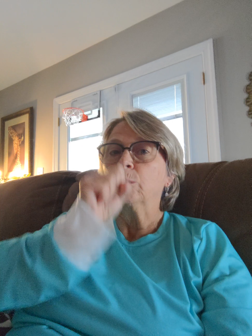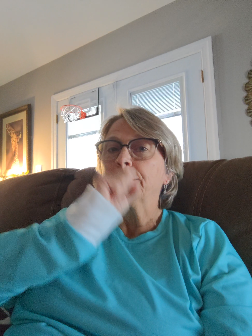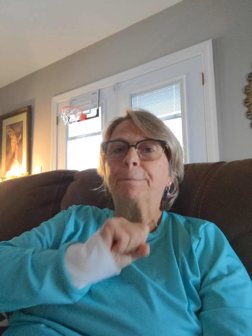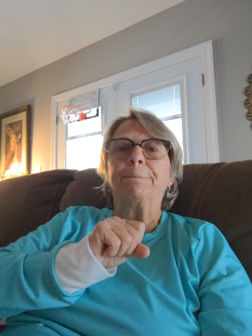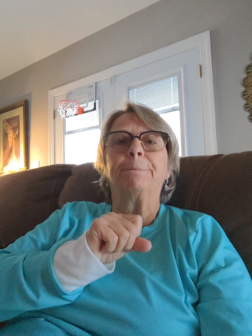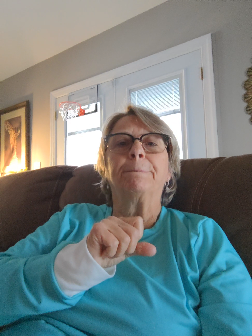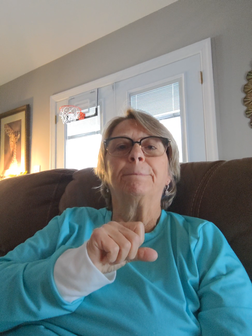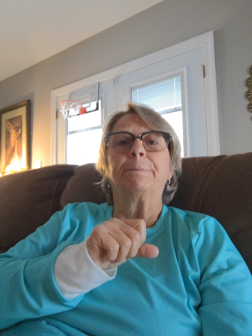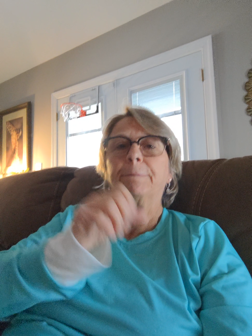ice cream